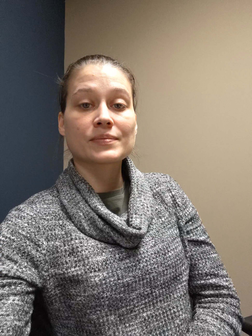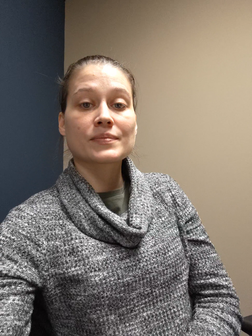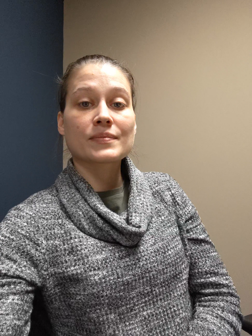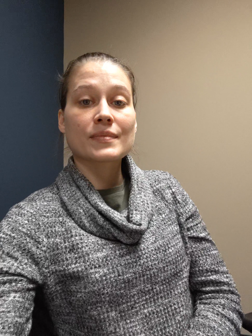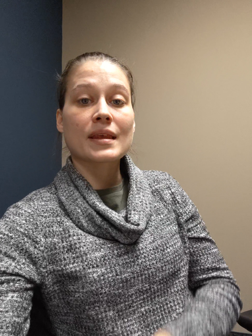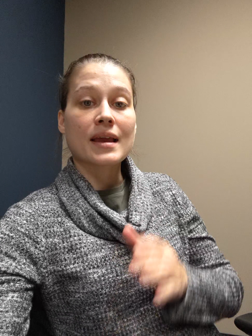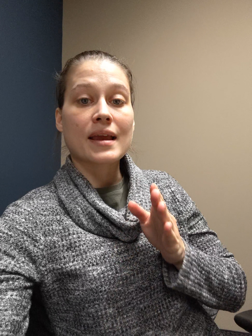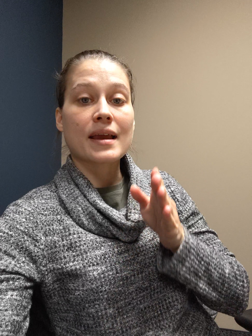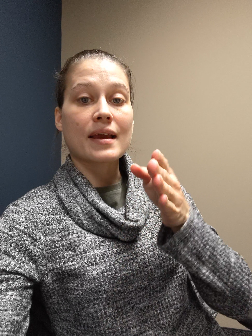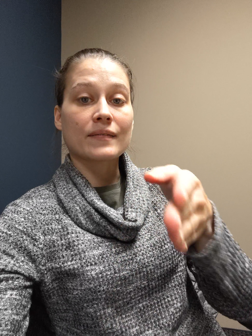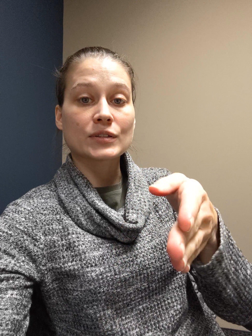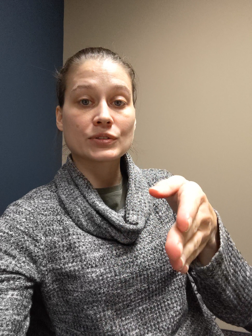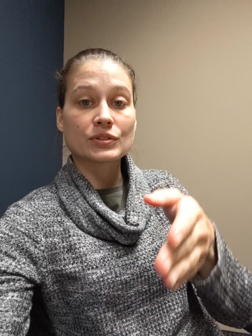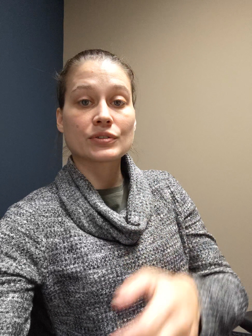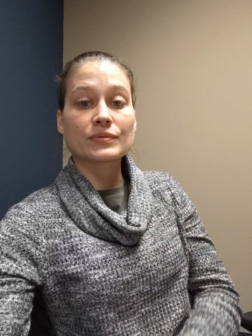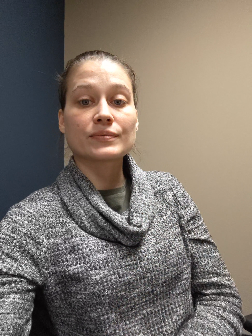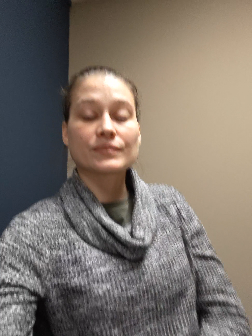after